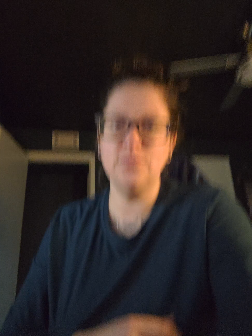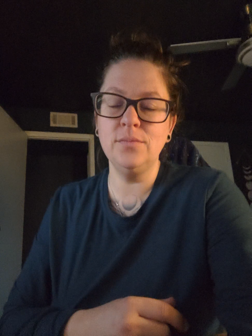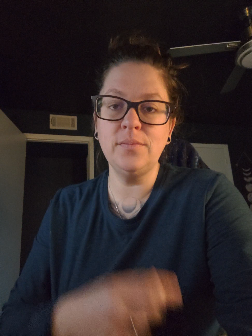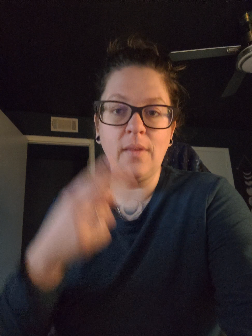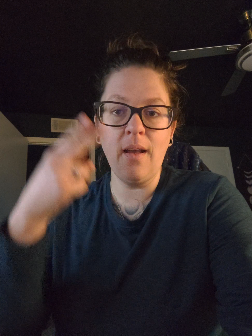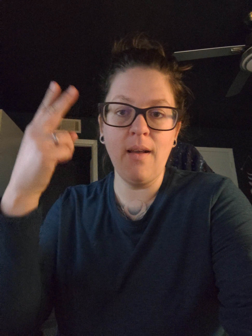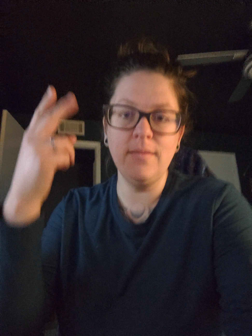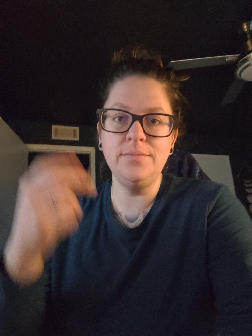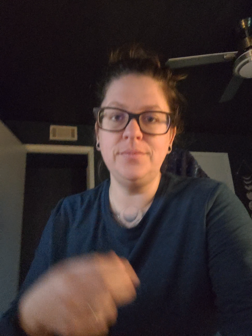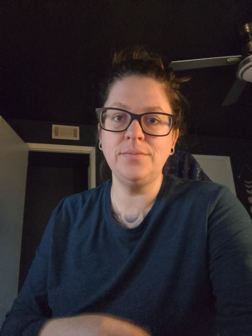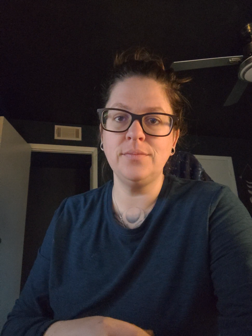high